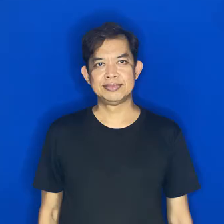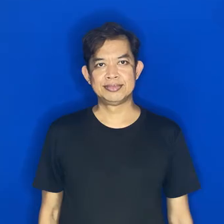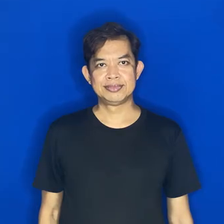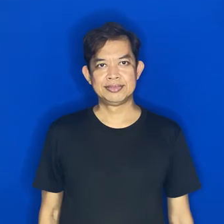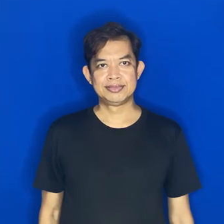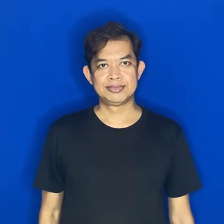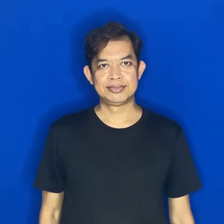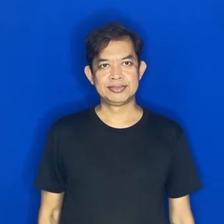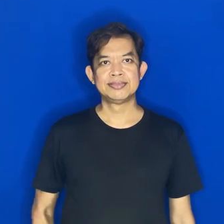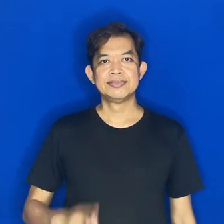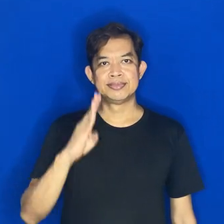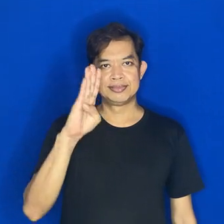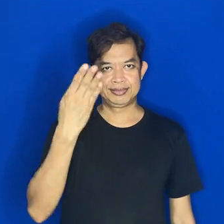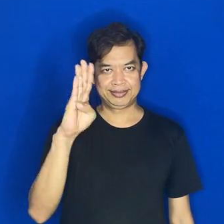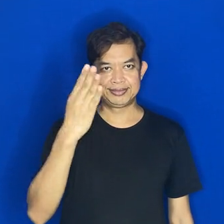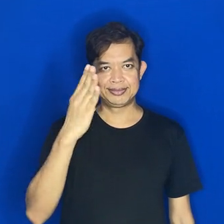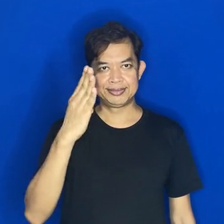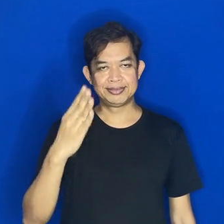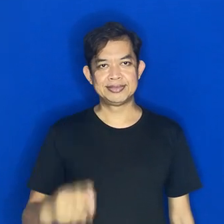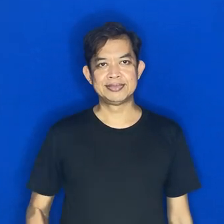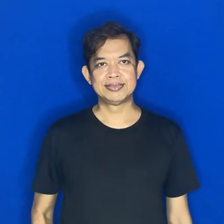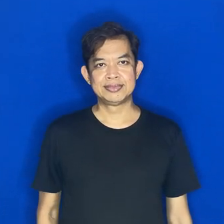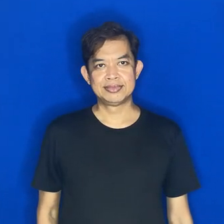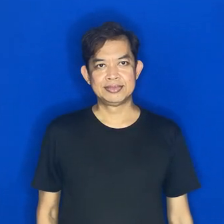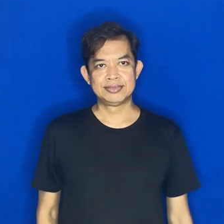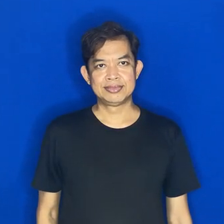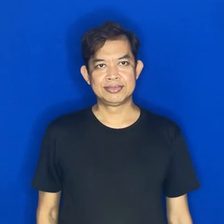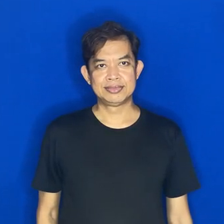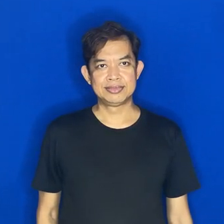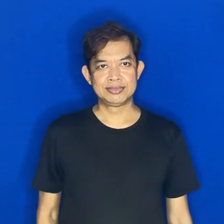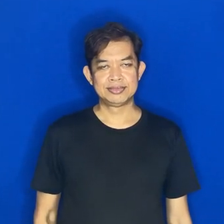blue